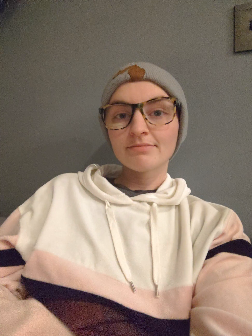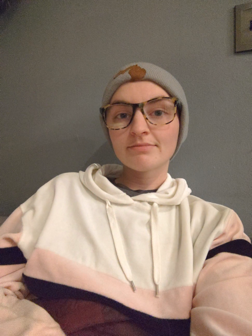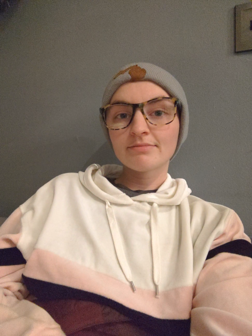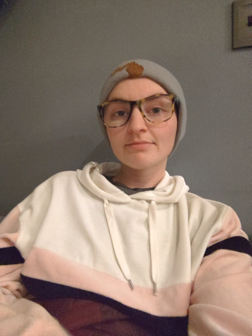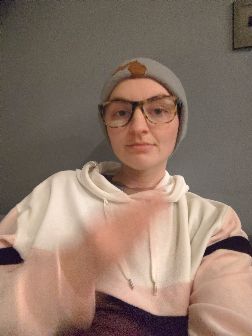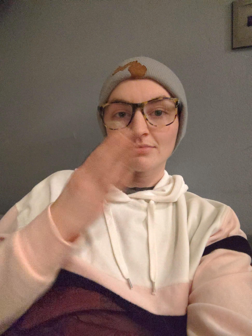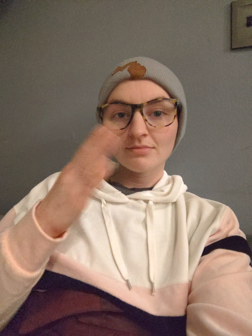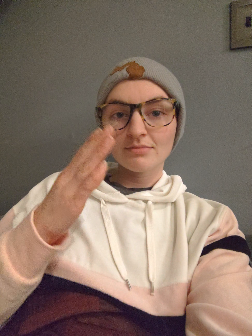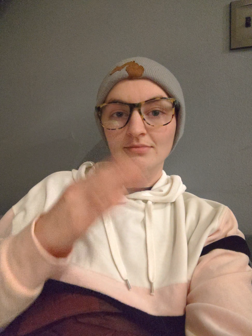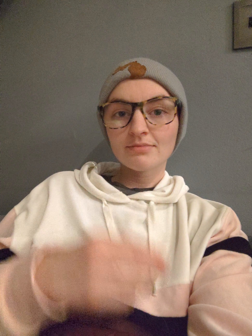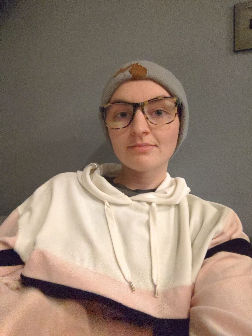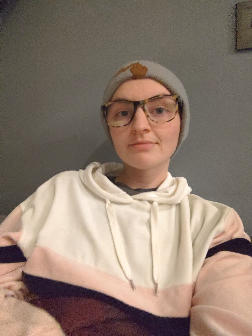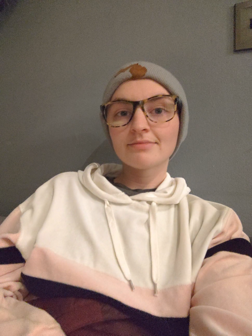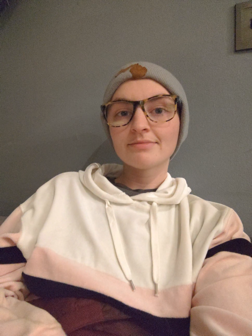blue